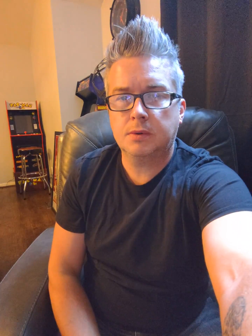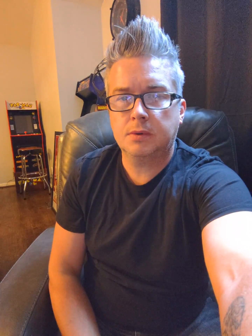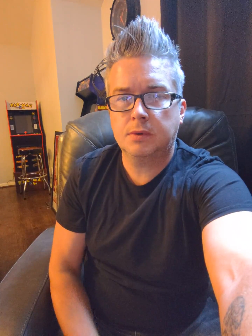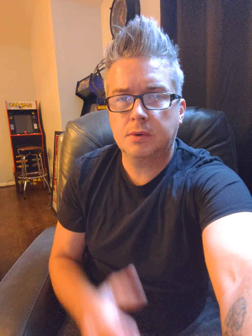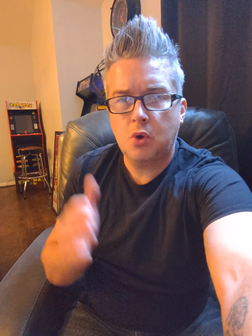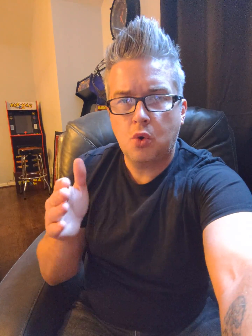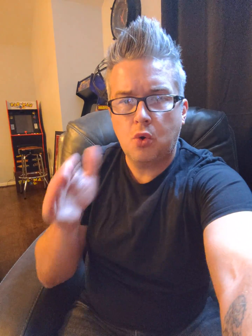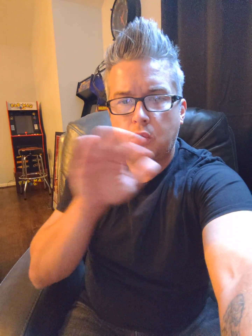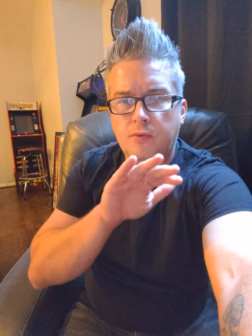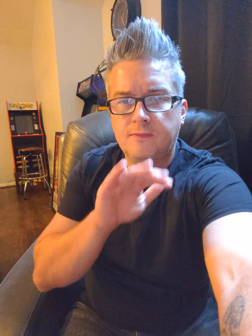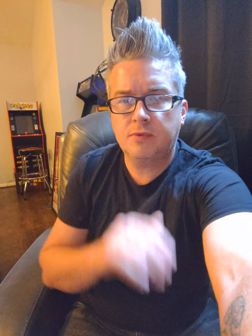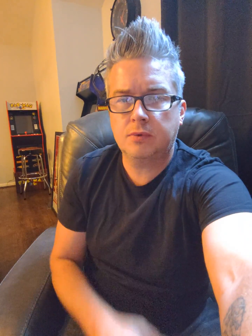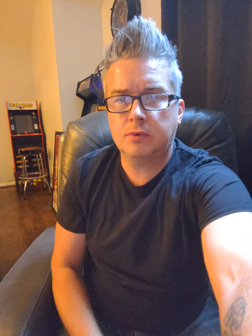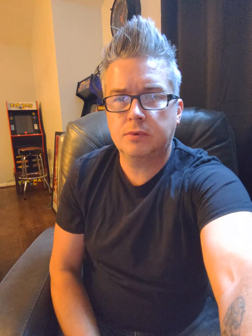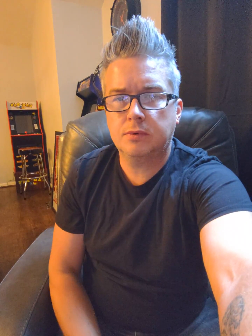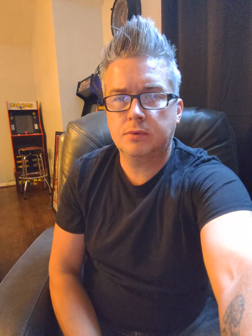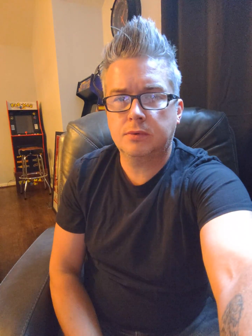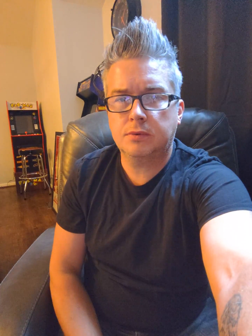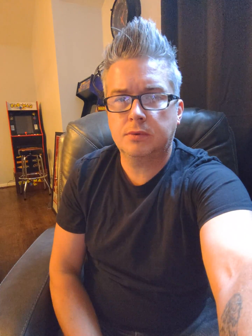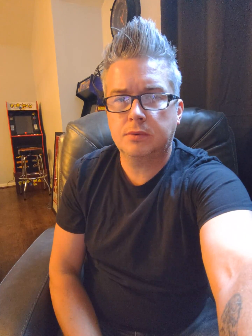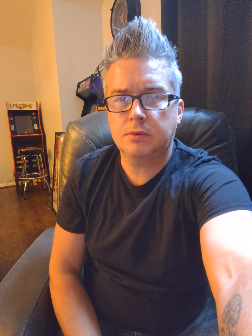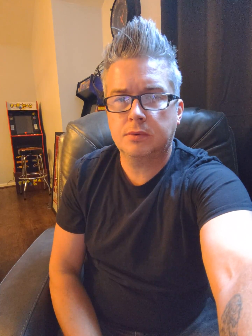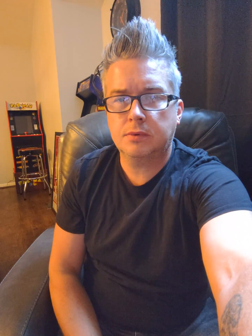cover